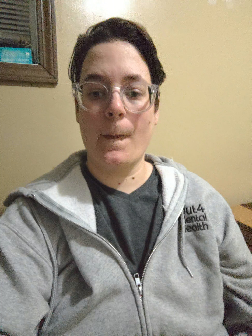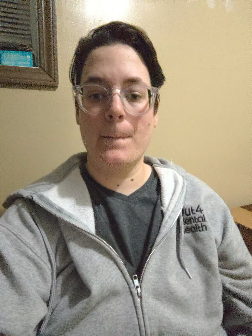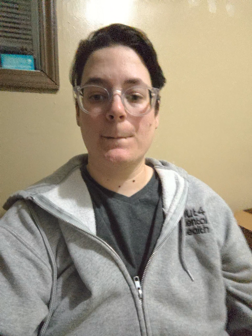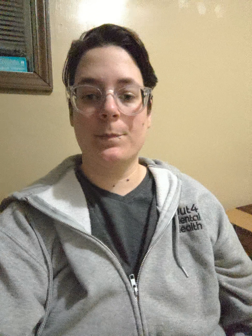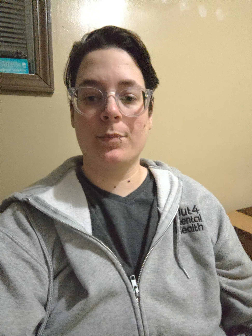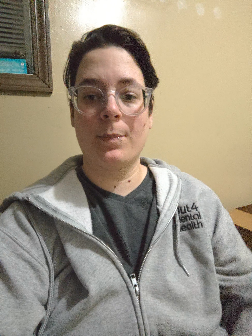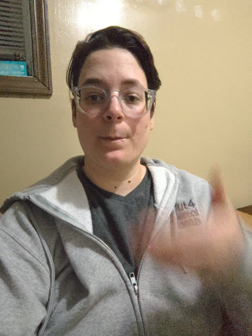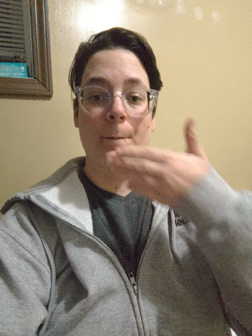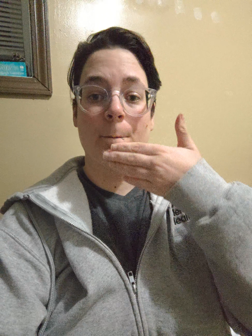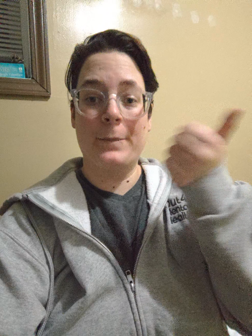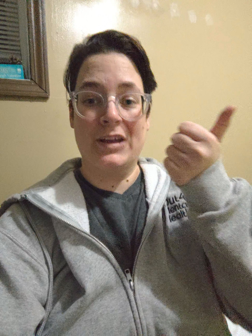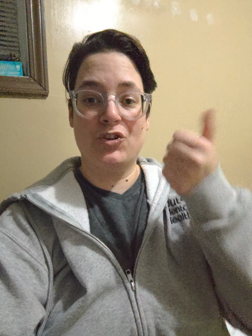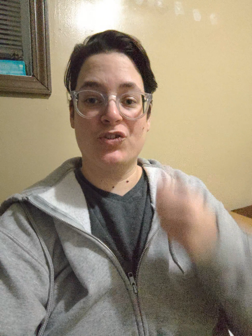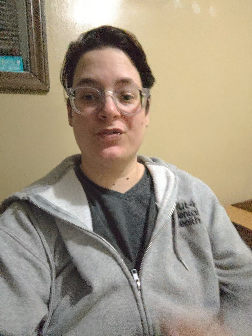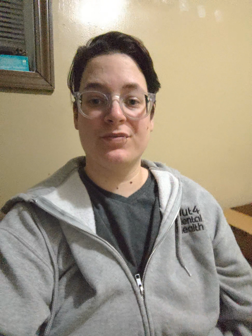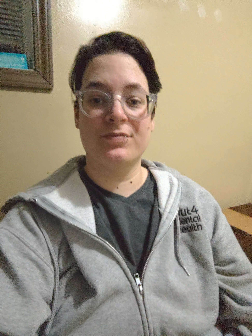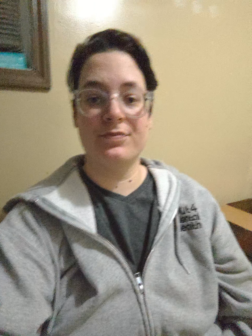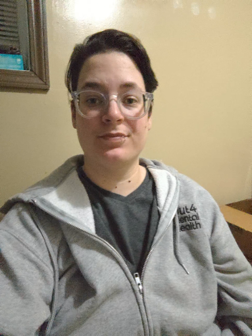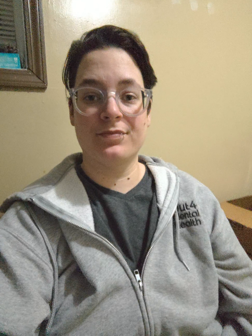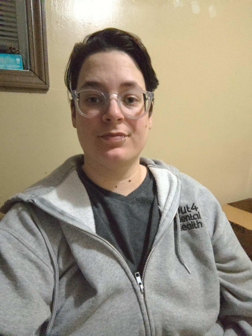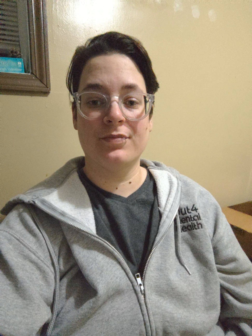better